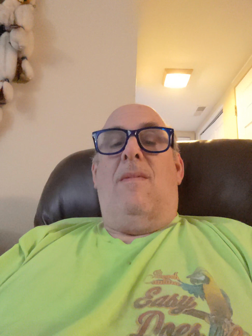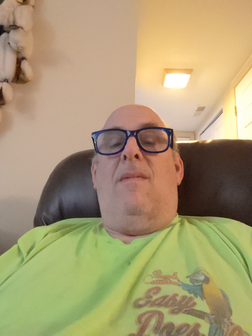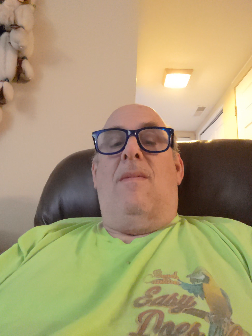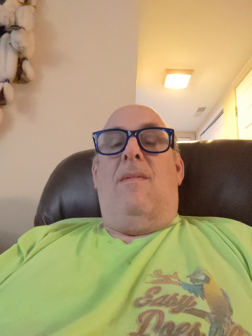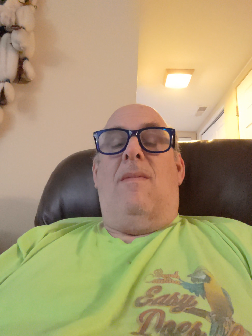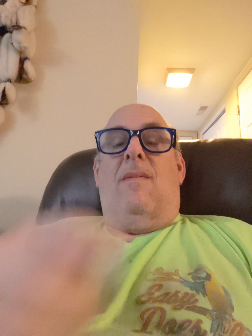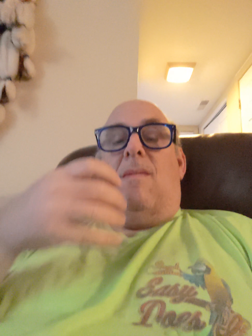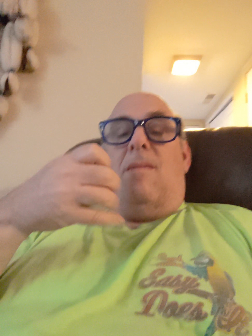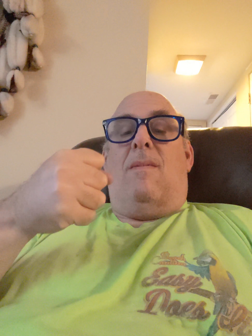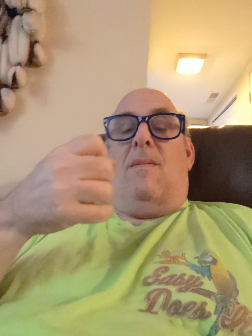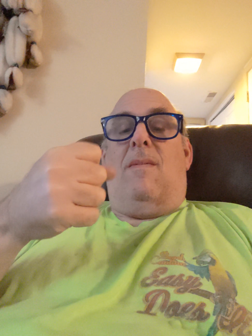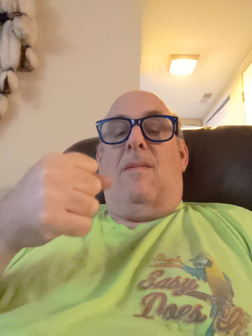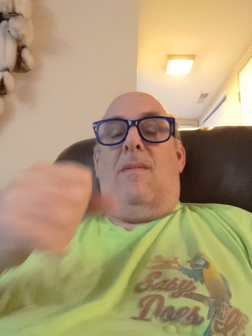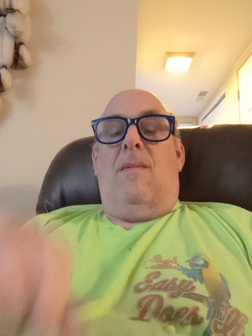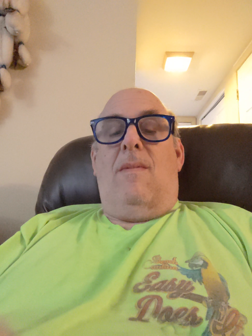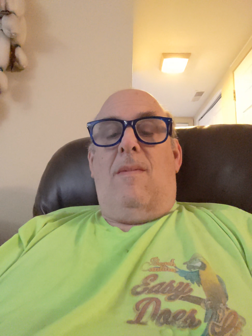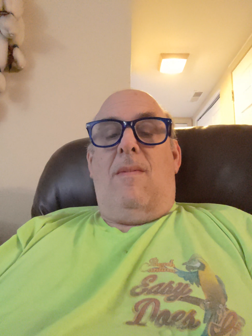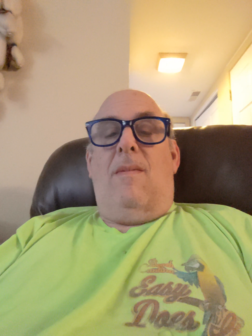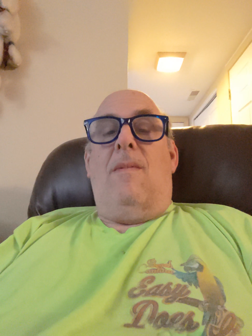milk